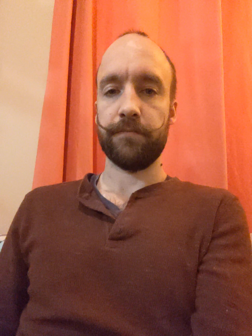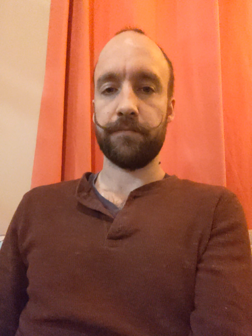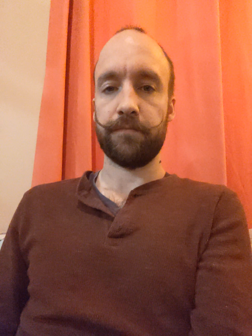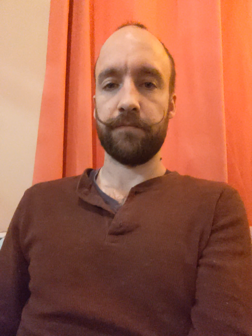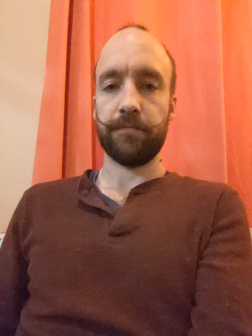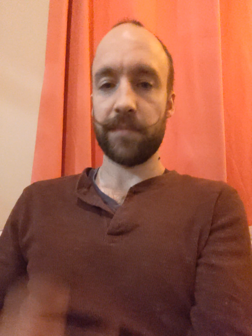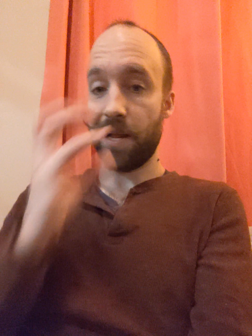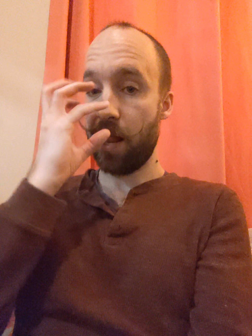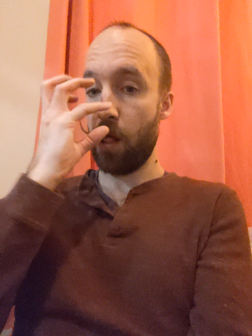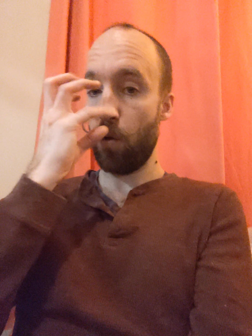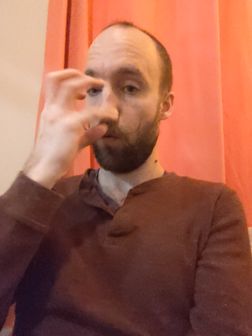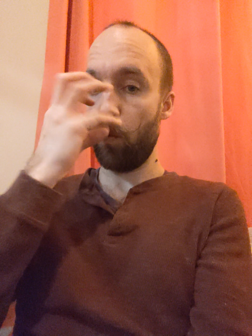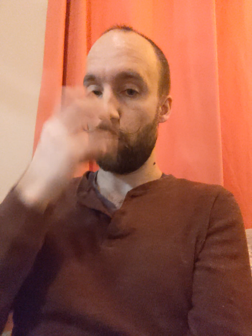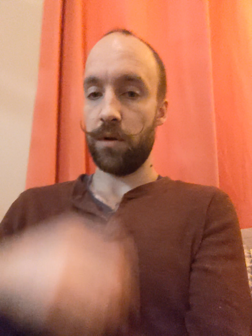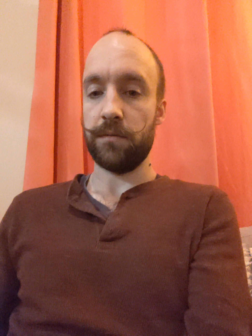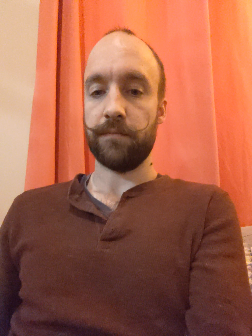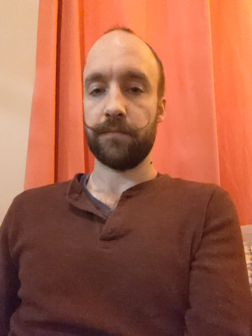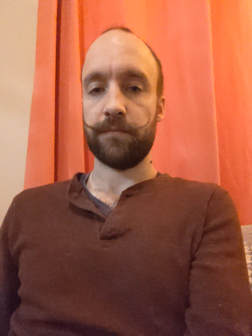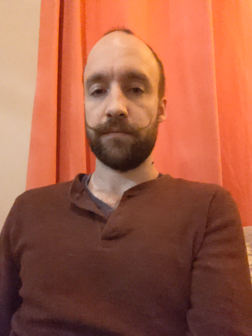clown